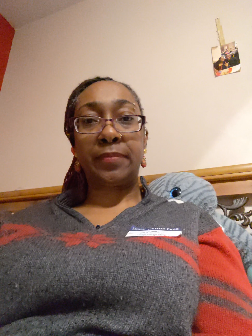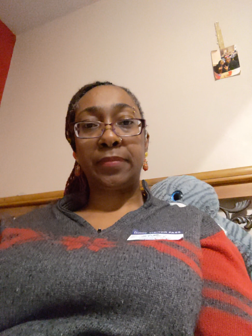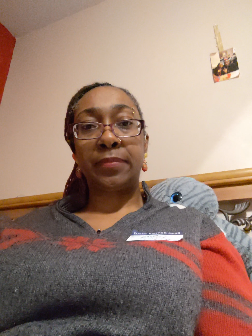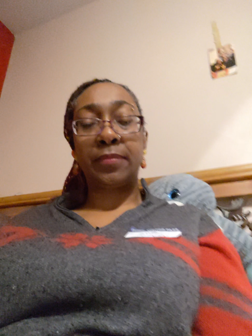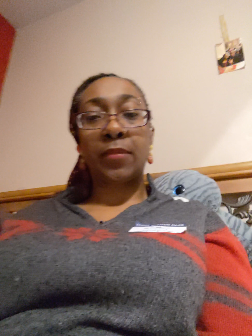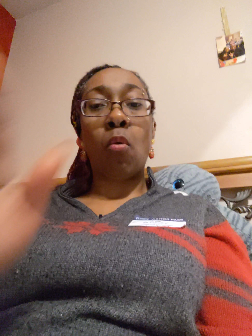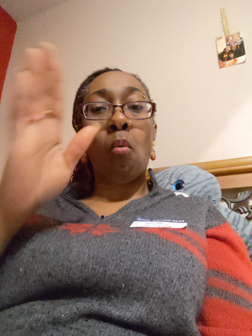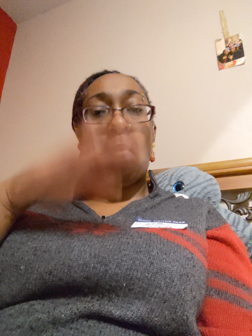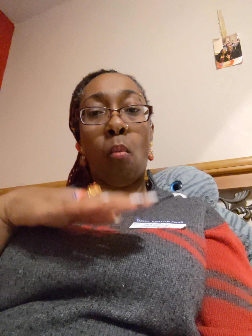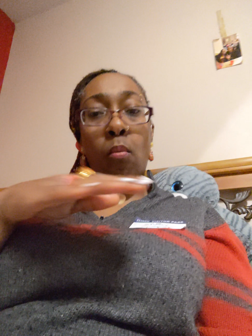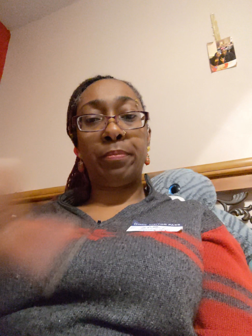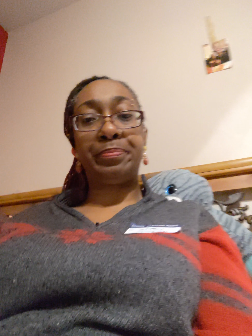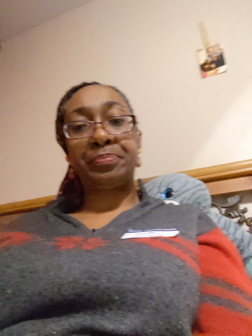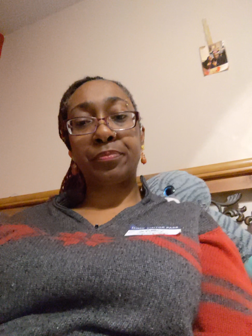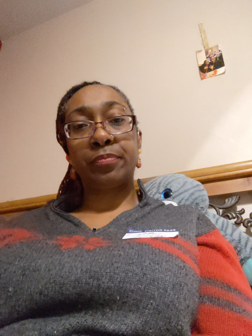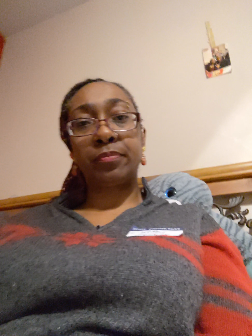on